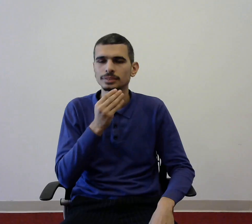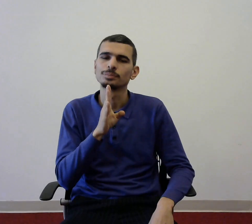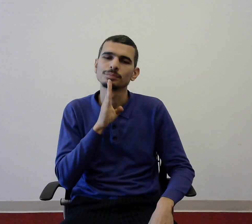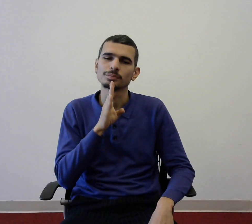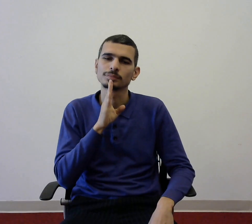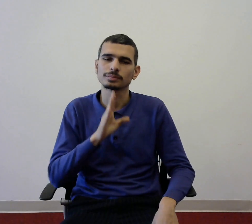qız